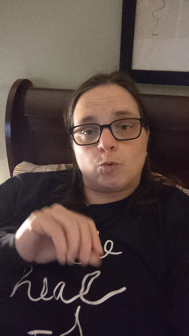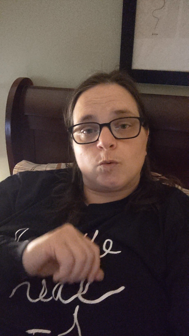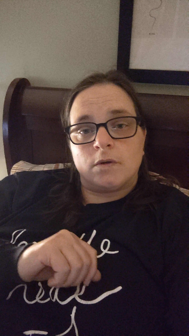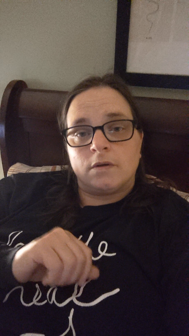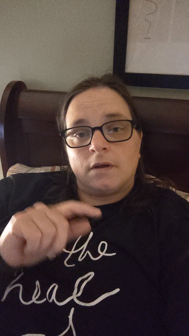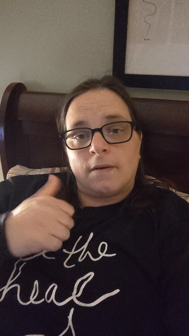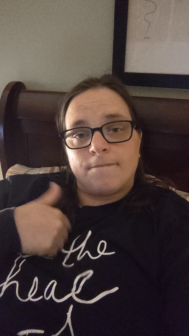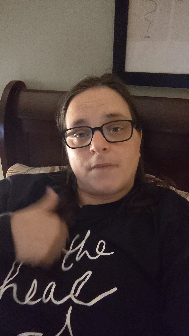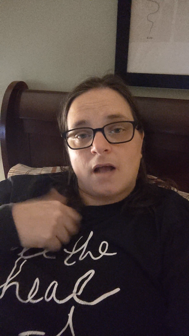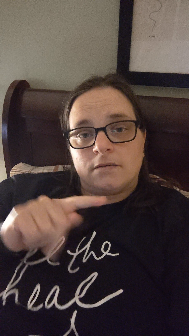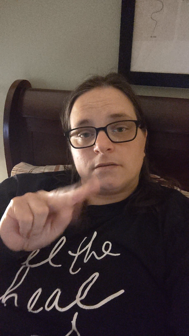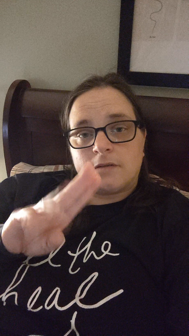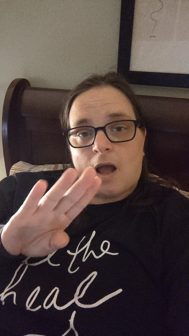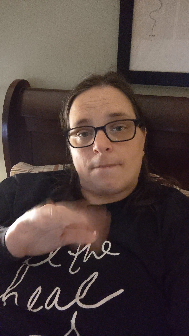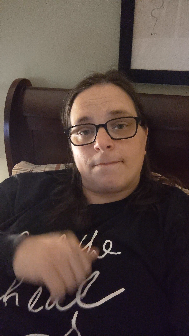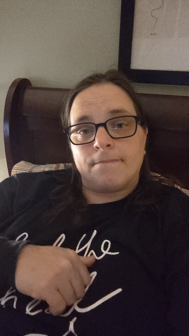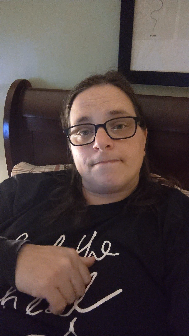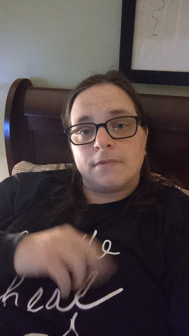bathtub